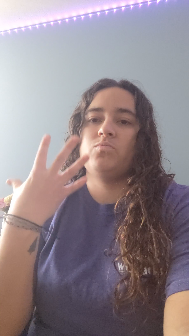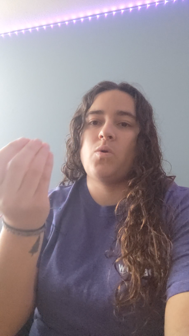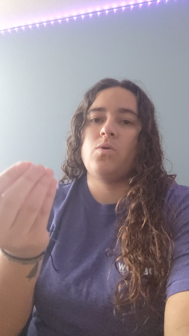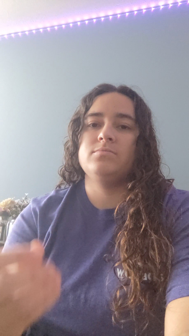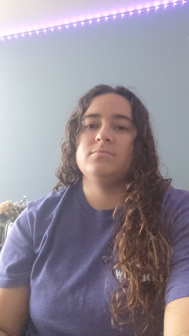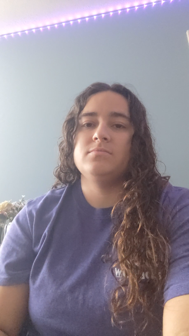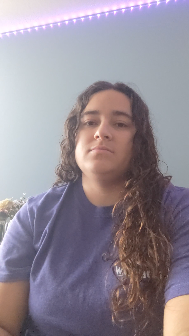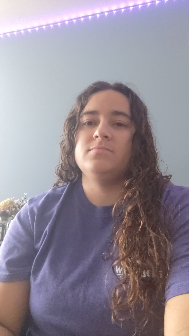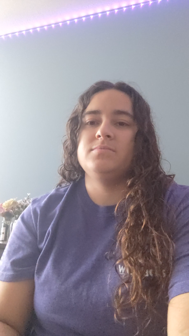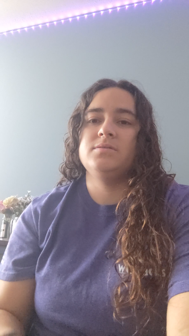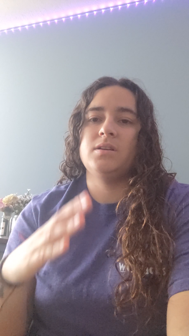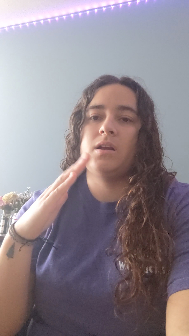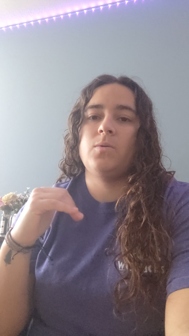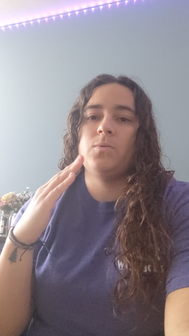downtown